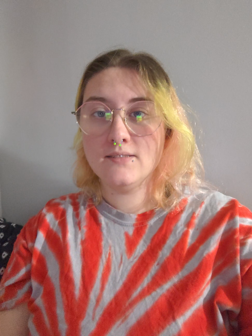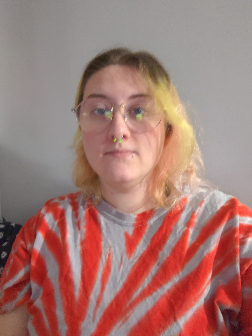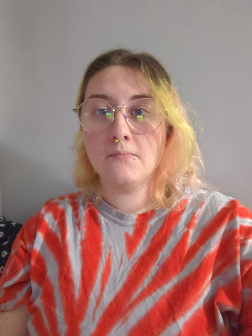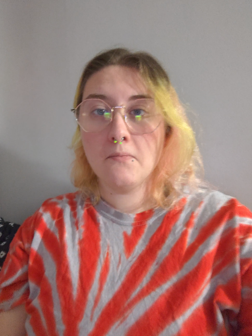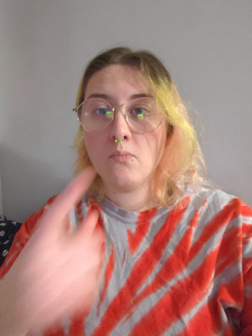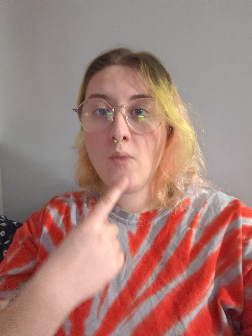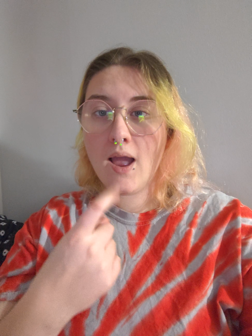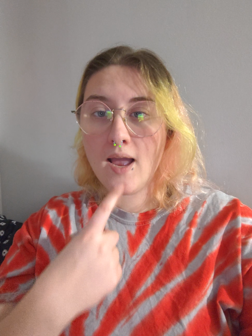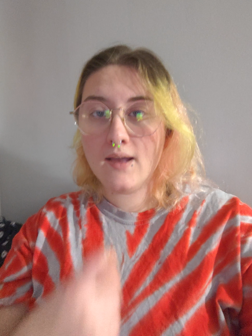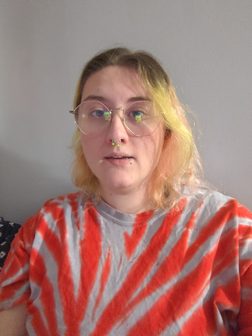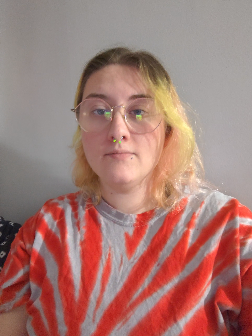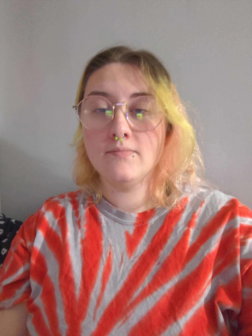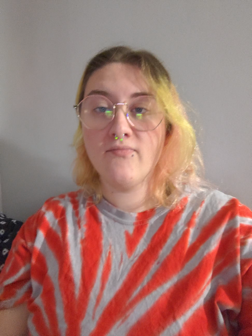red